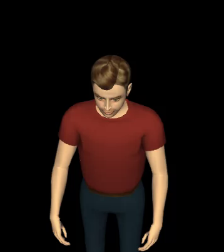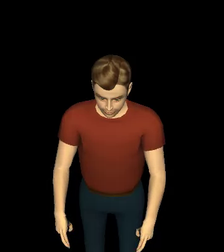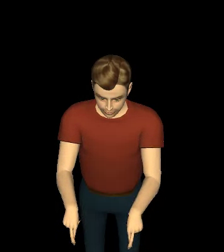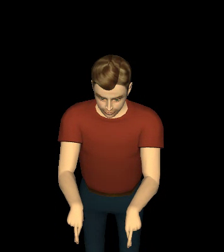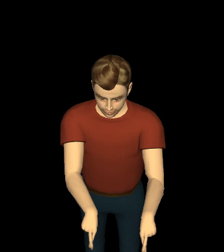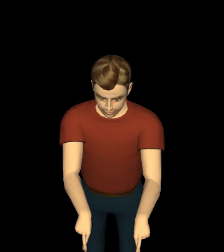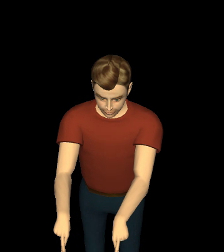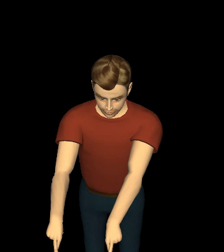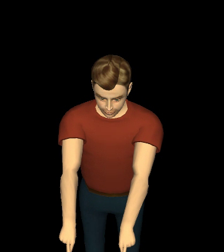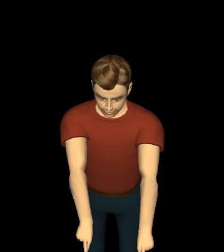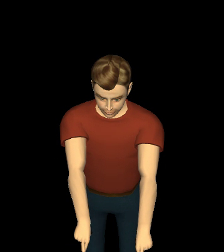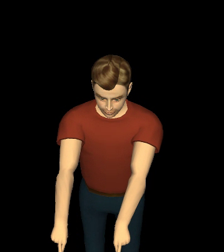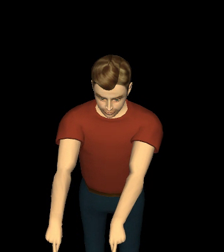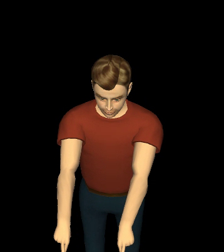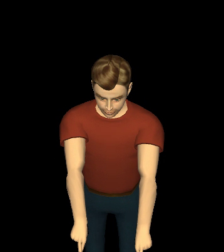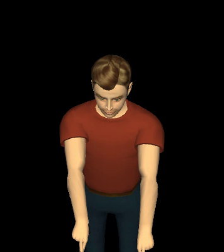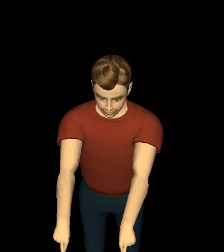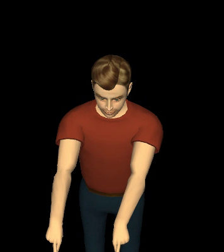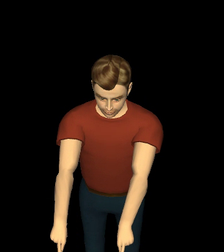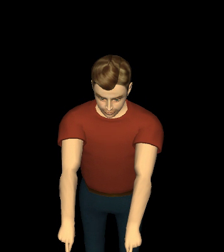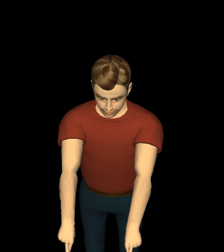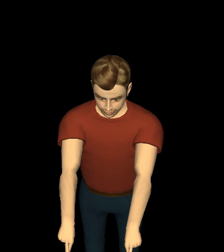نهر